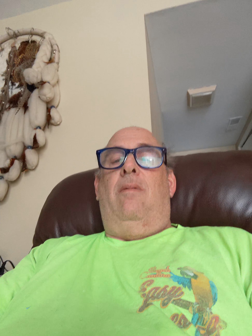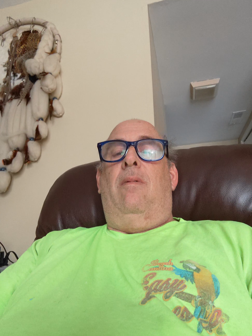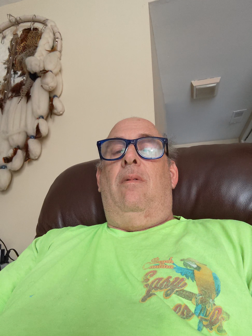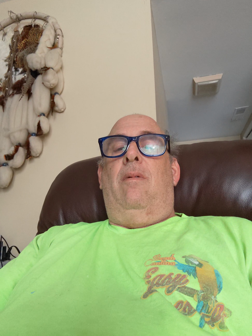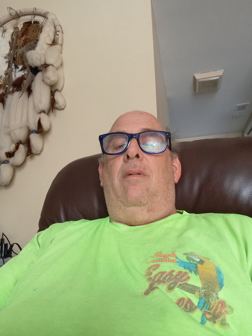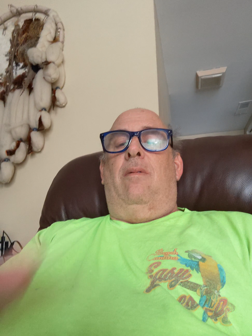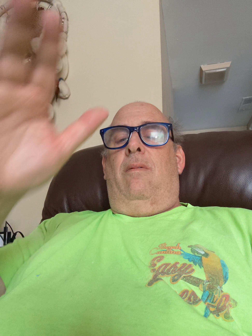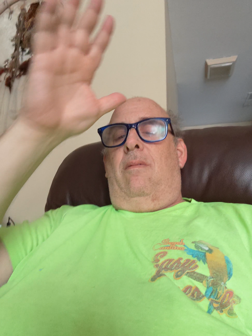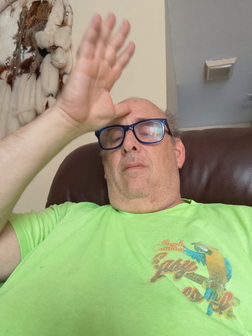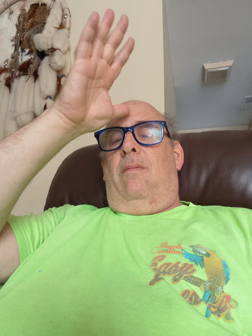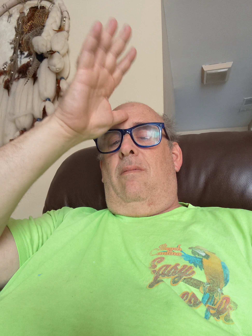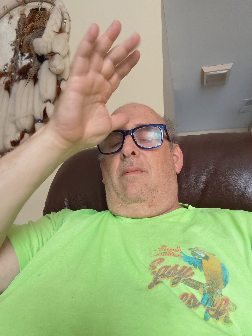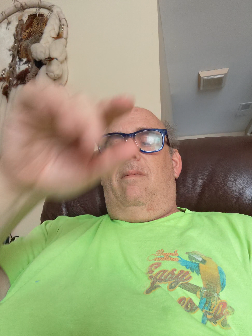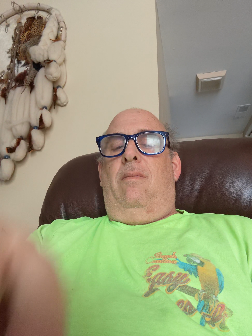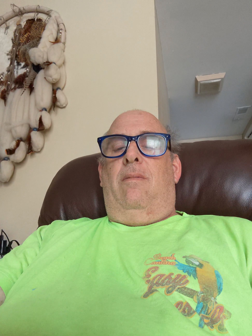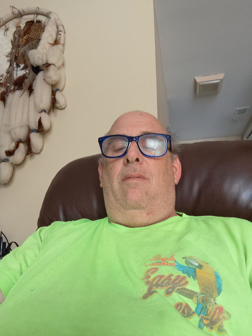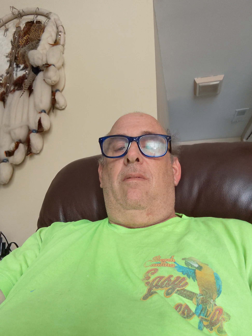dad